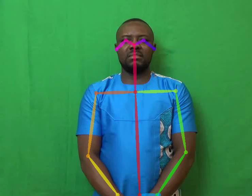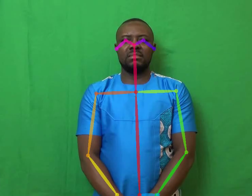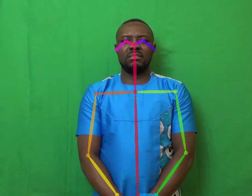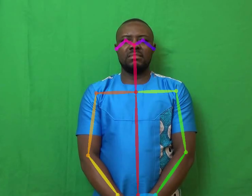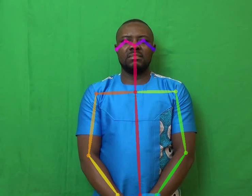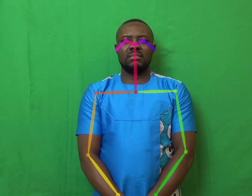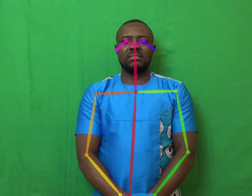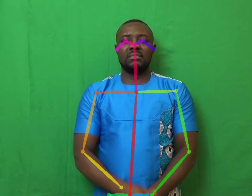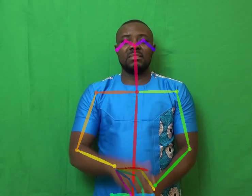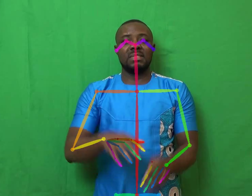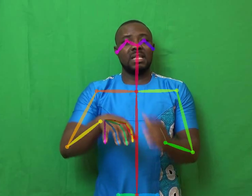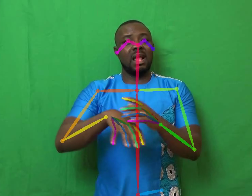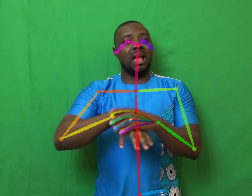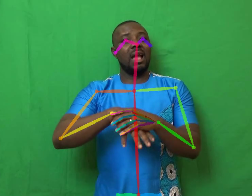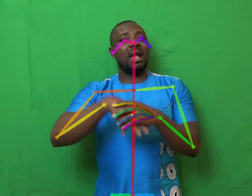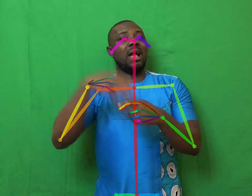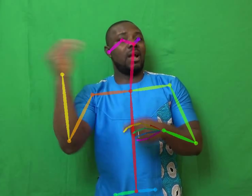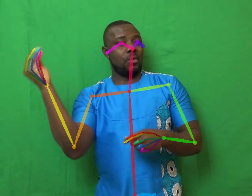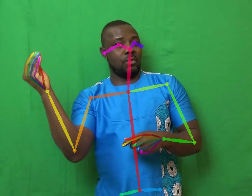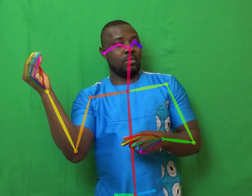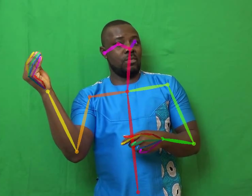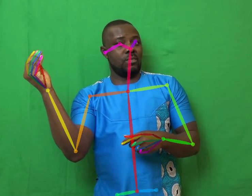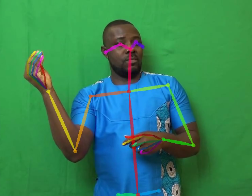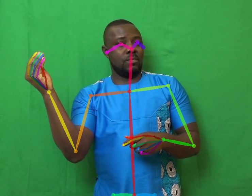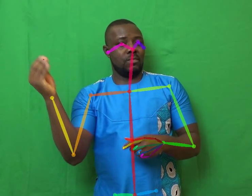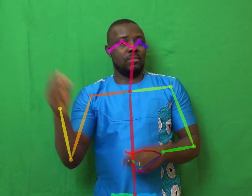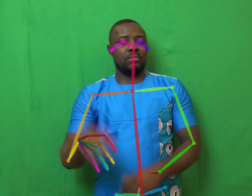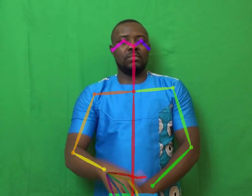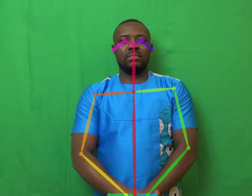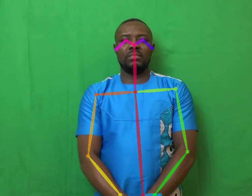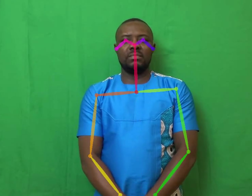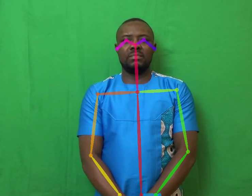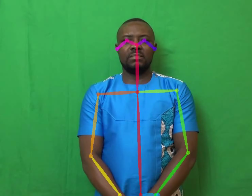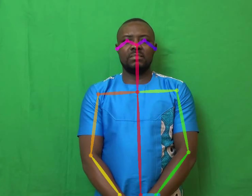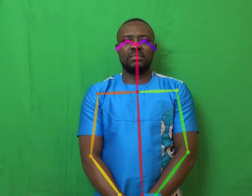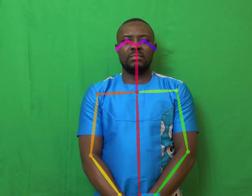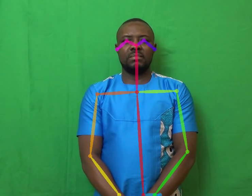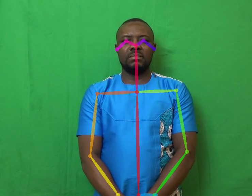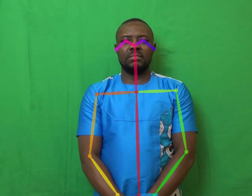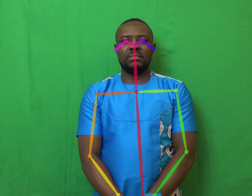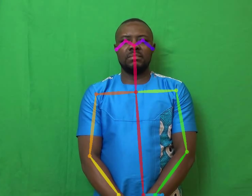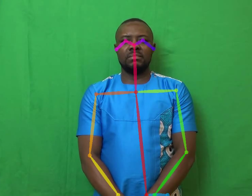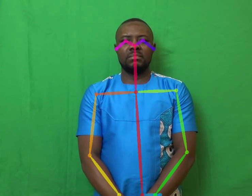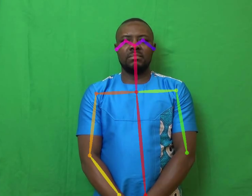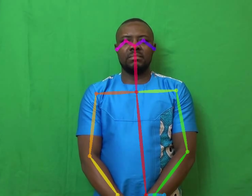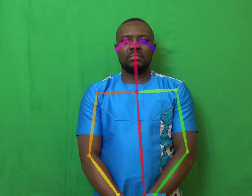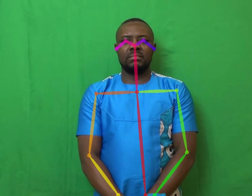out